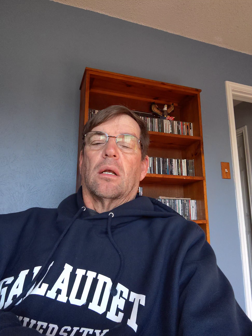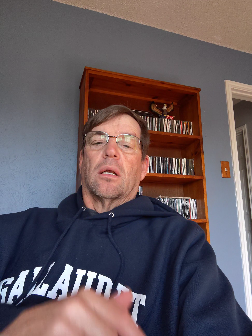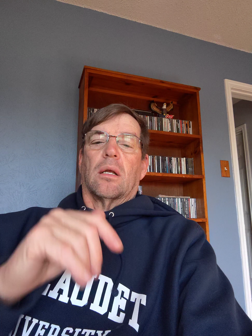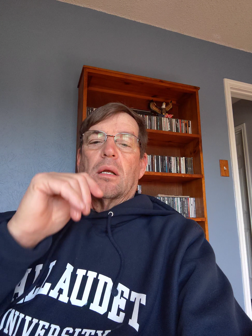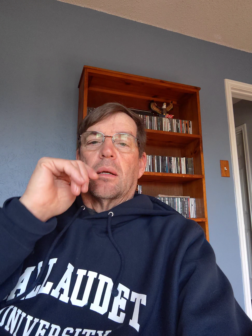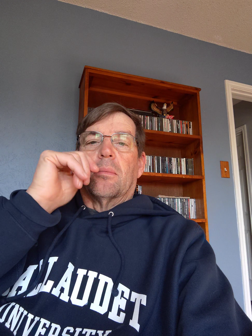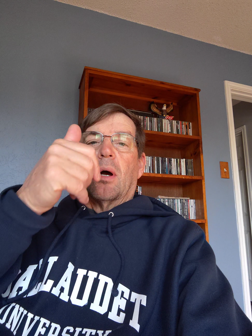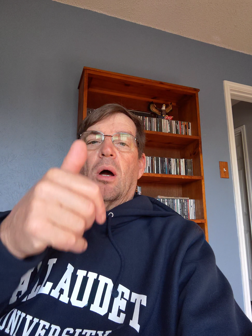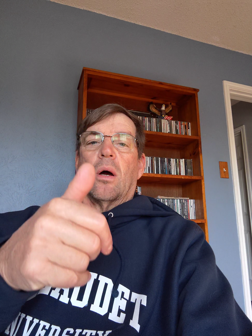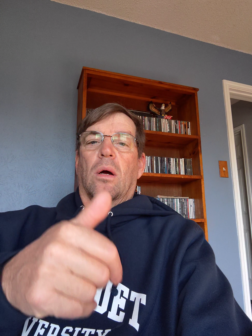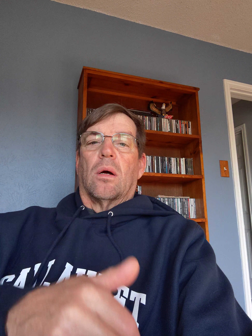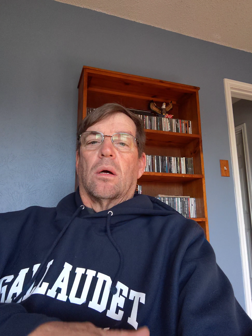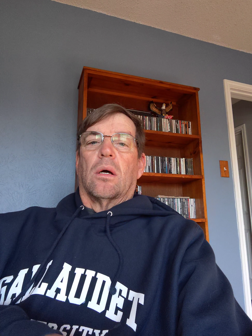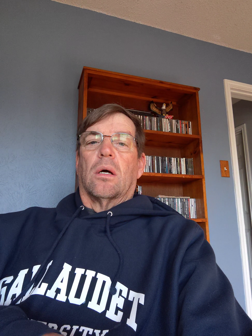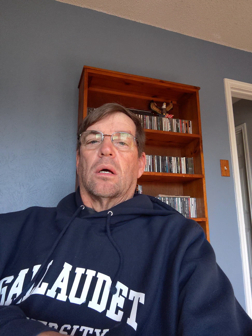tomorrow